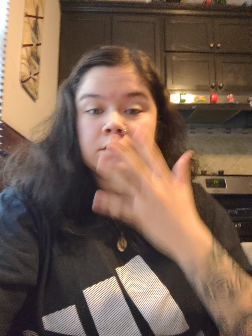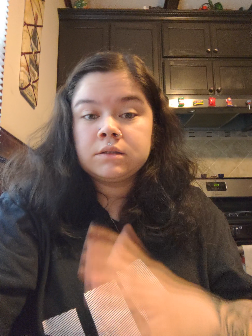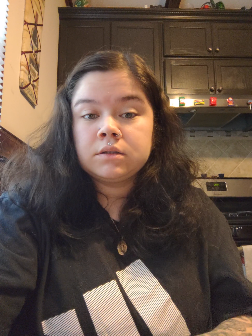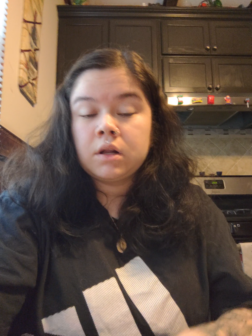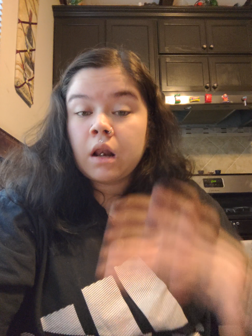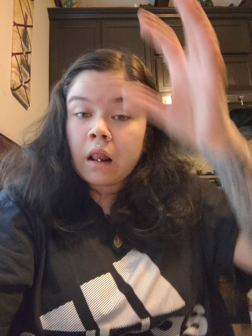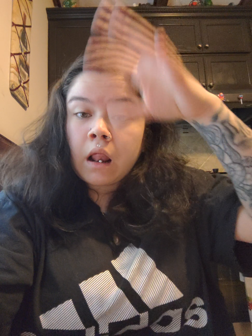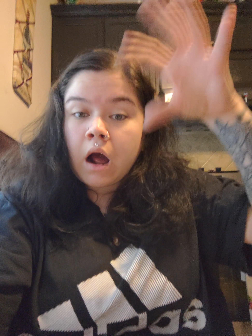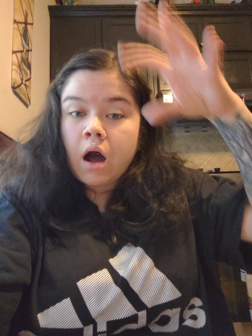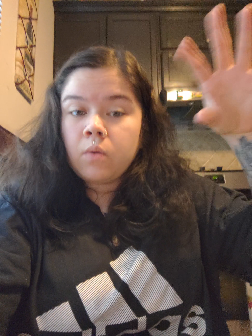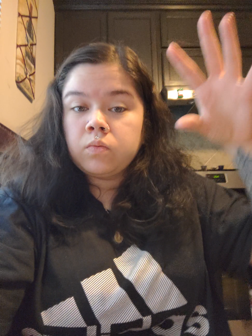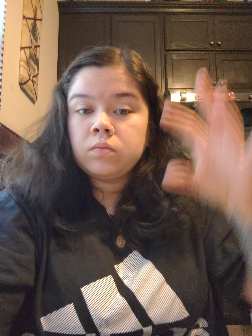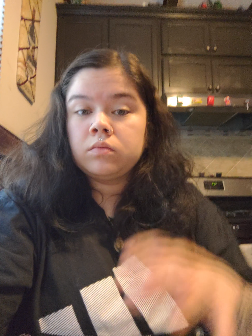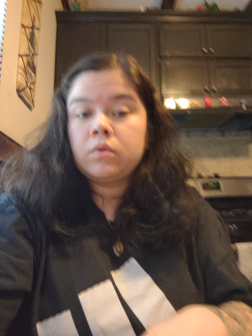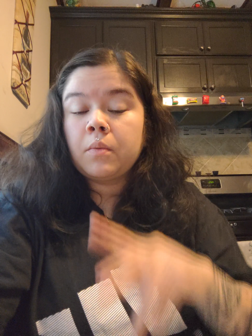cloud